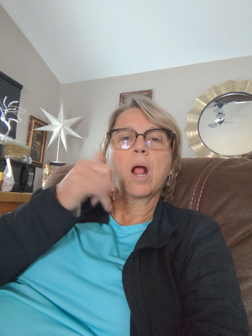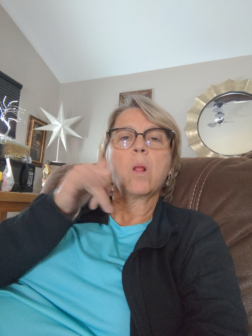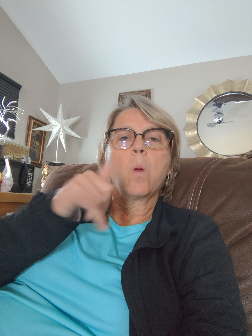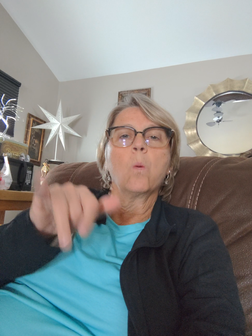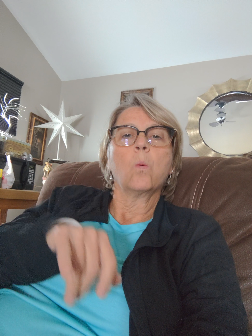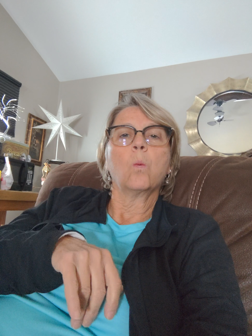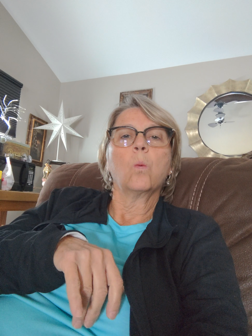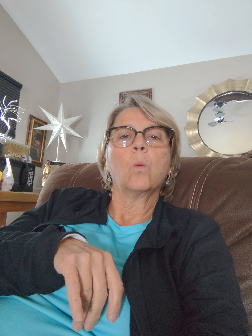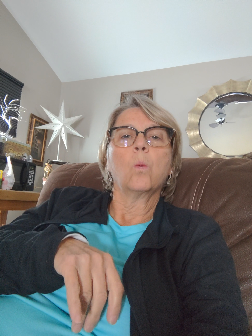yellow